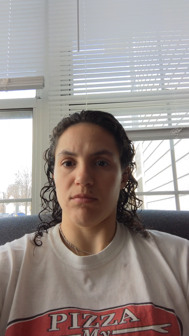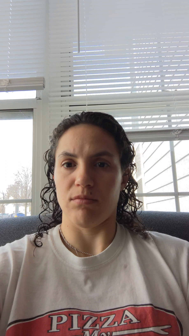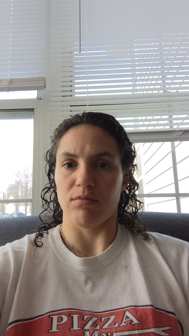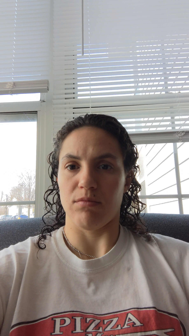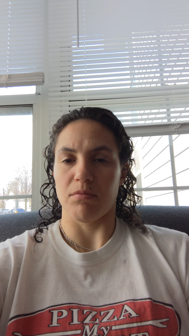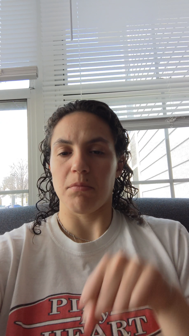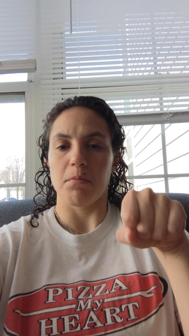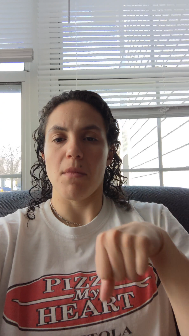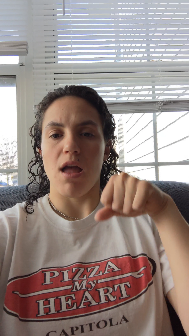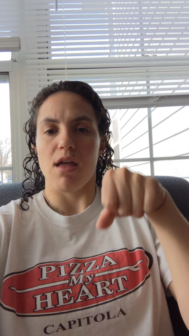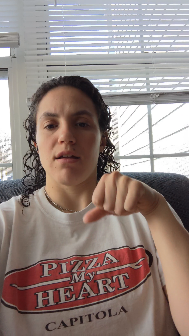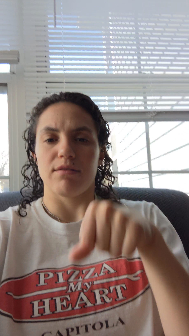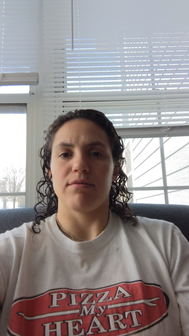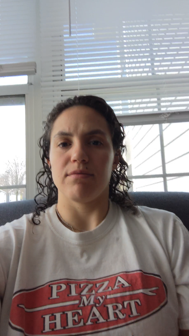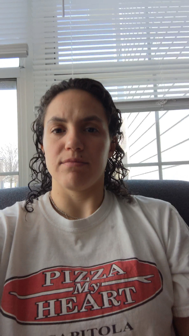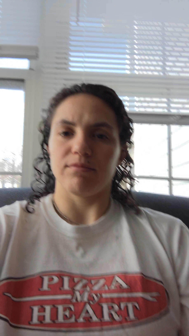bicycle